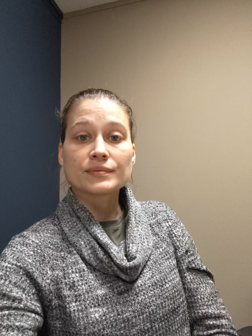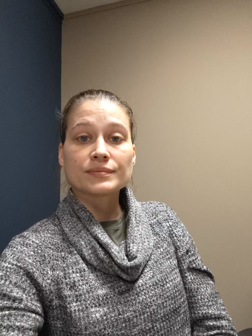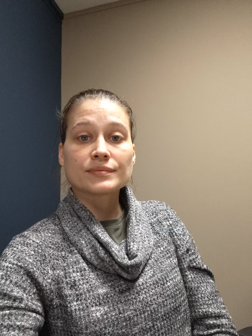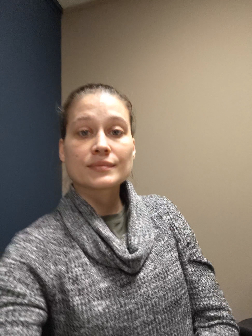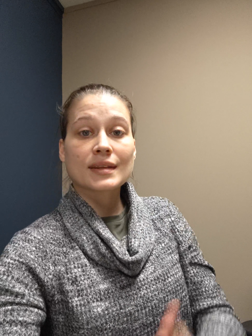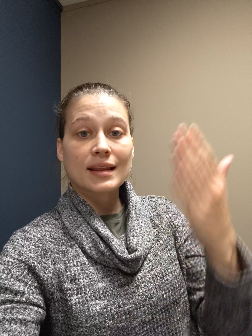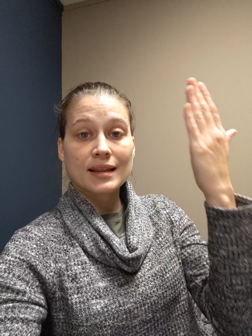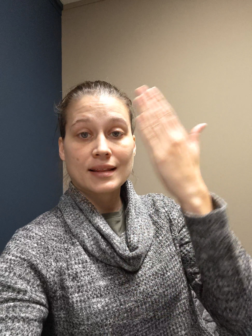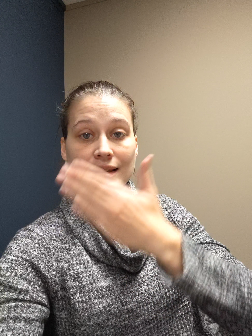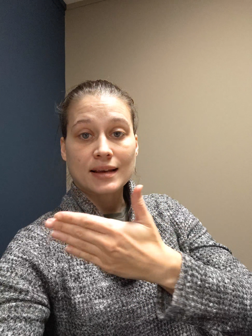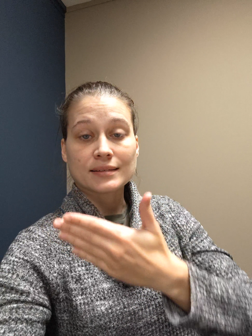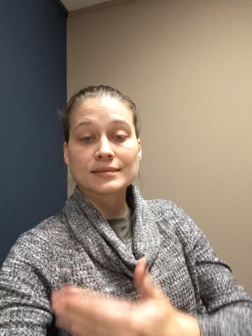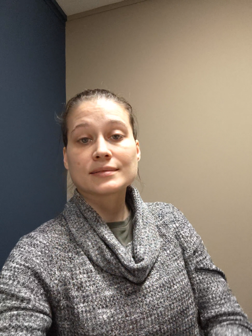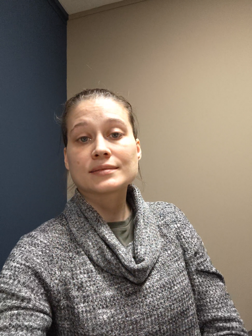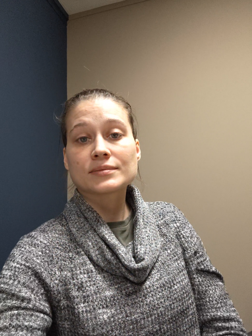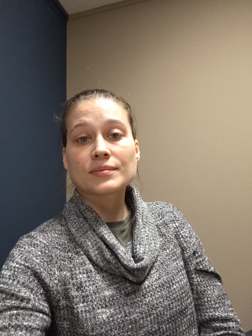night